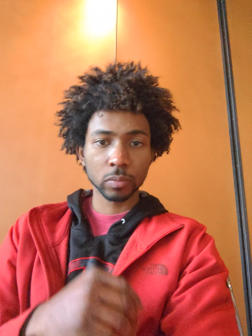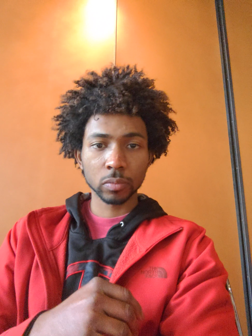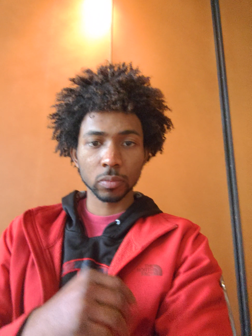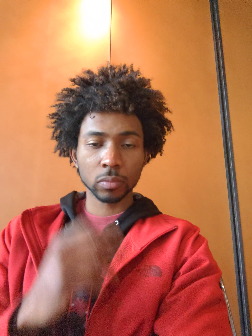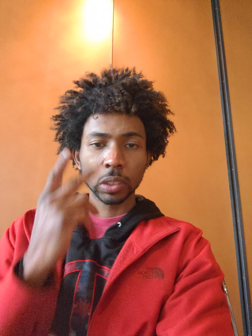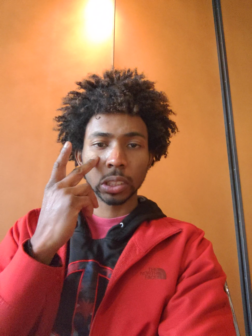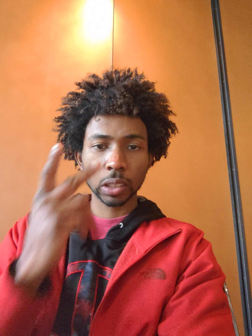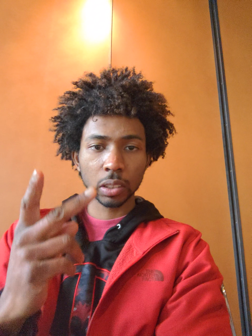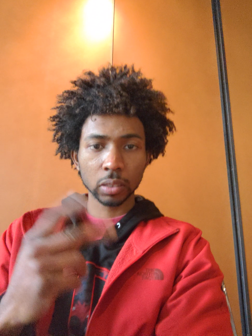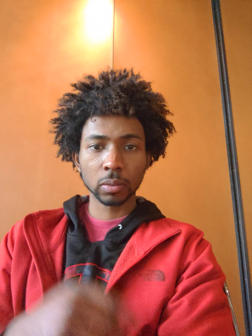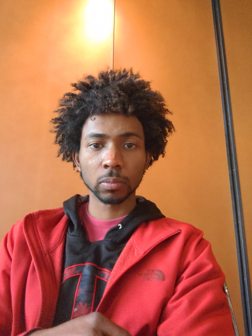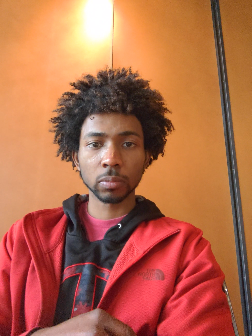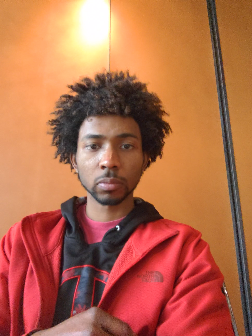see